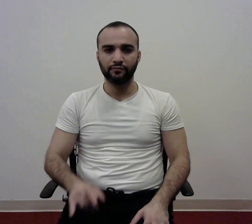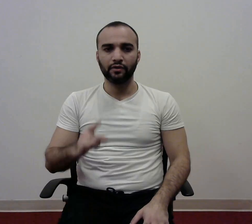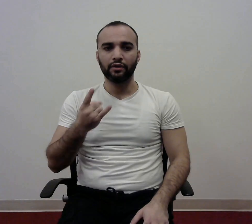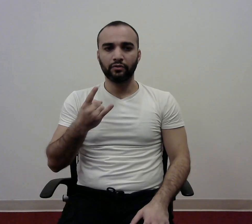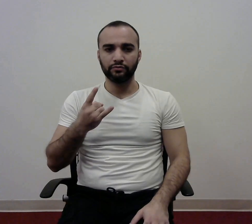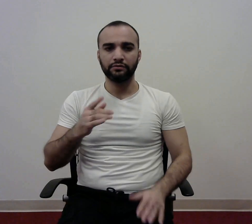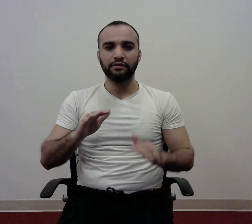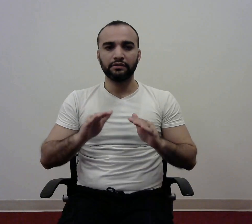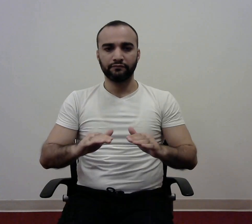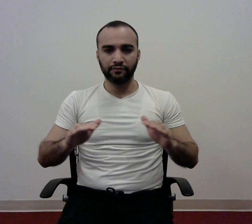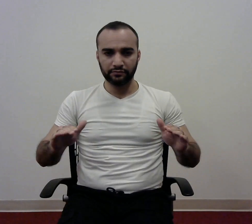uşaq